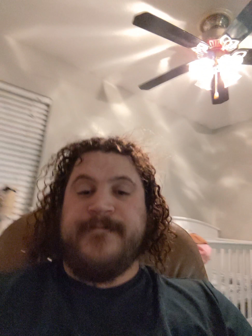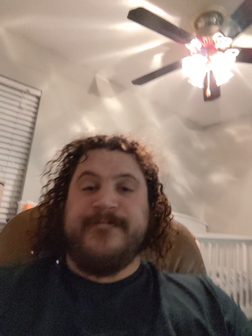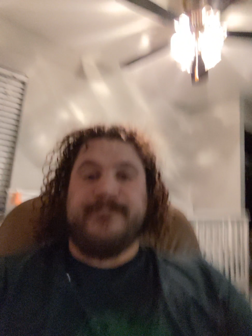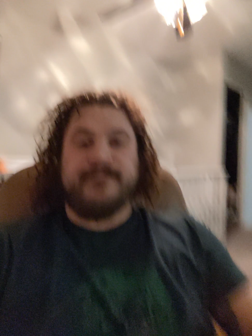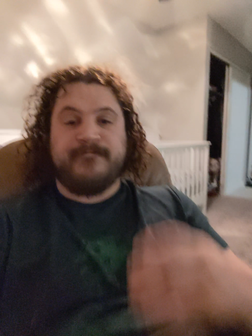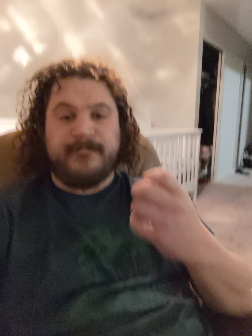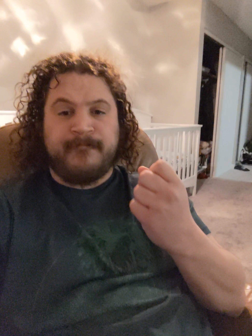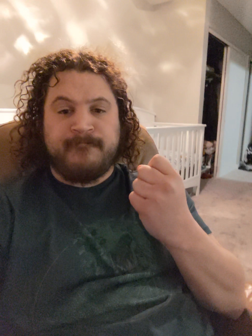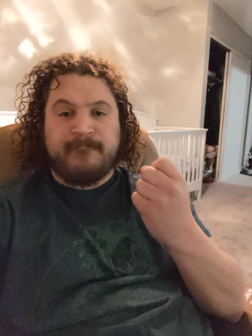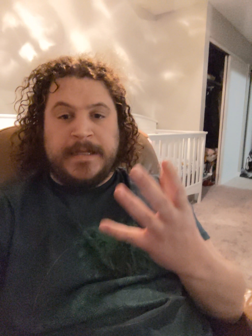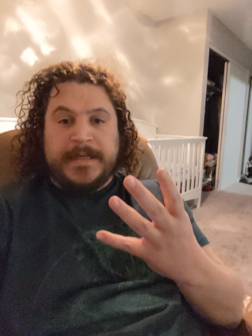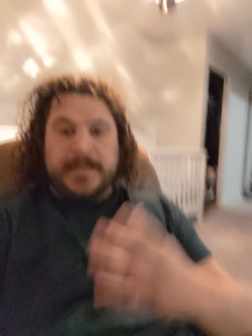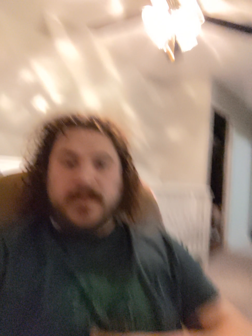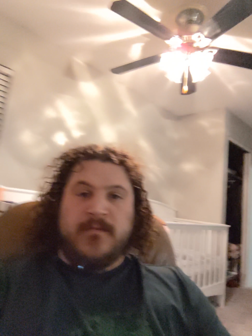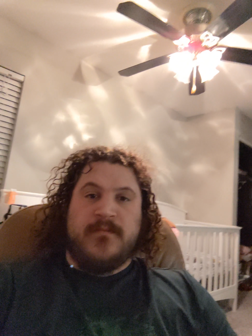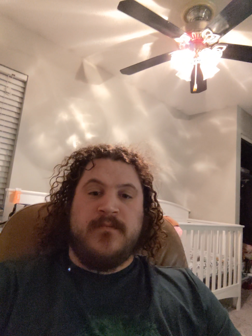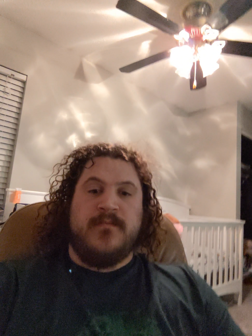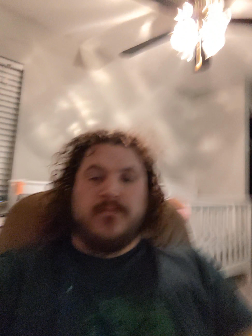many